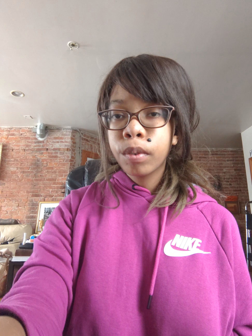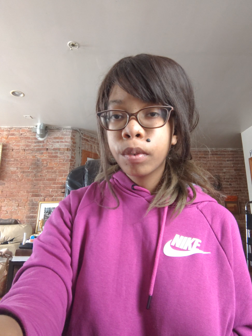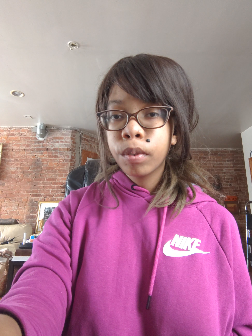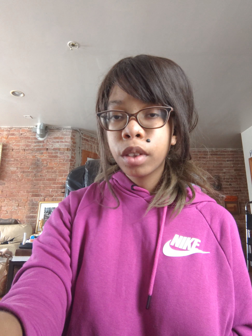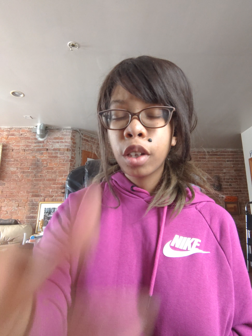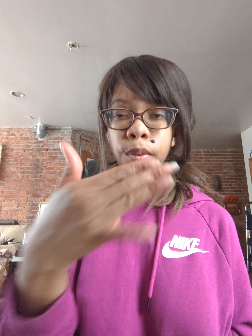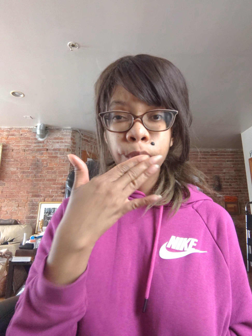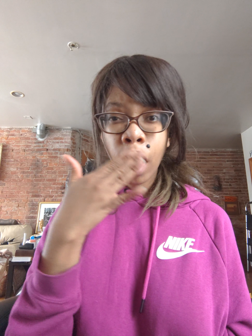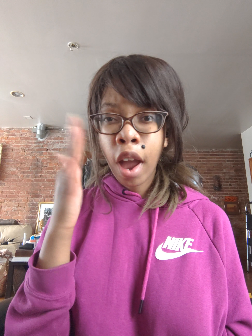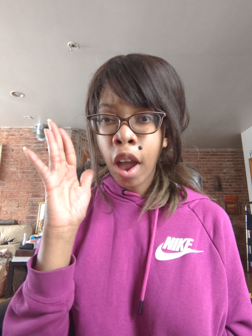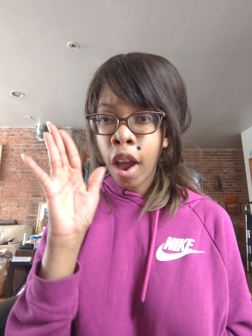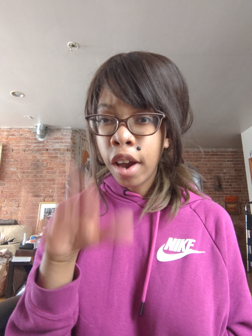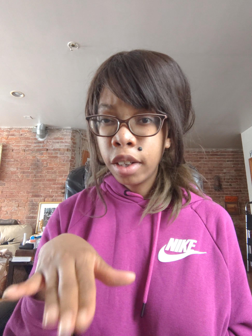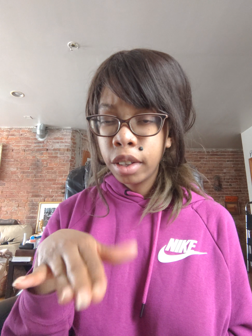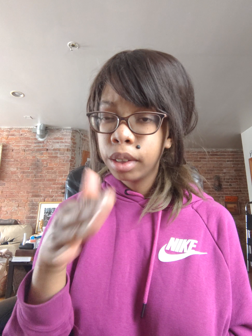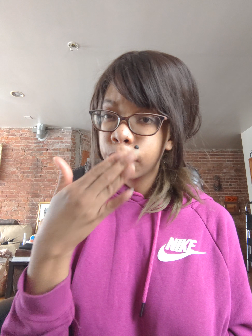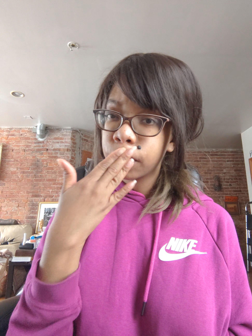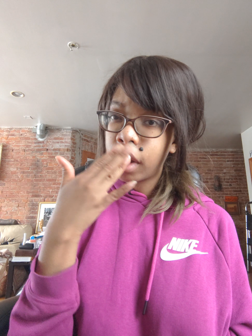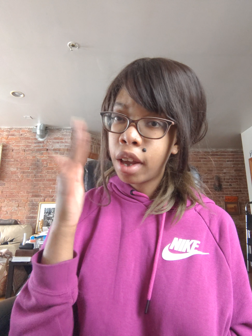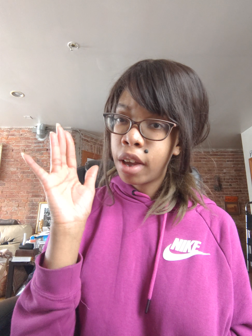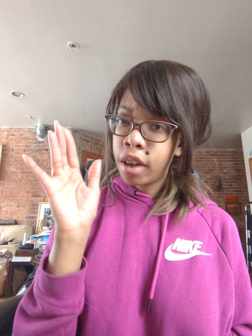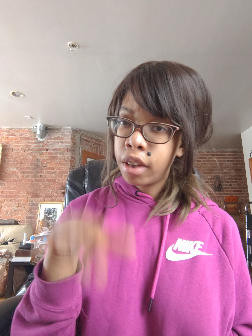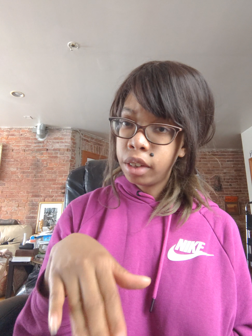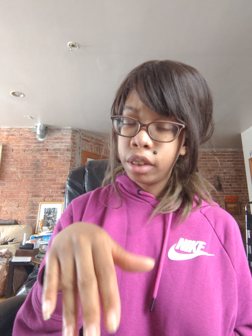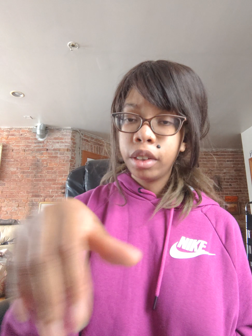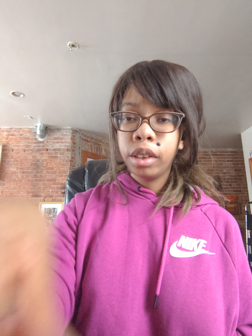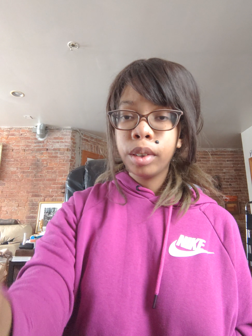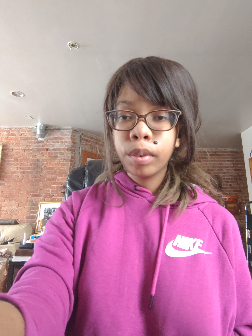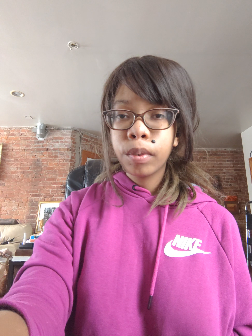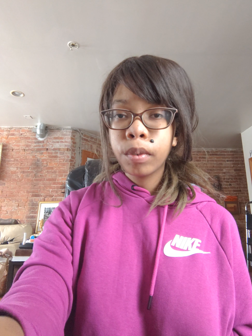bad